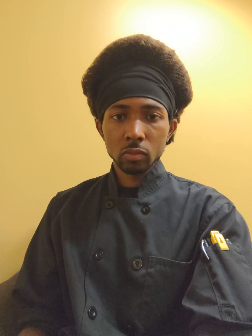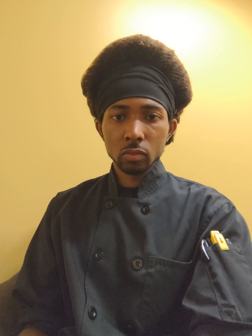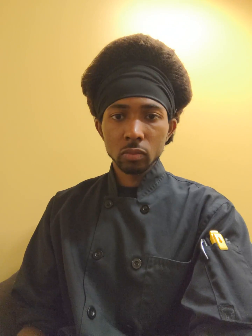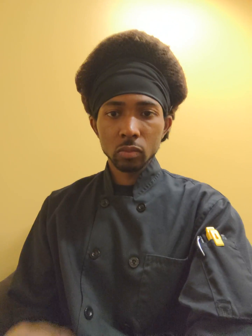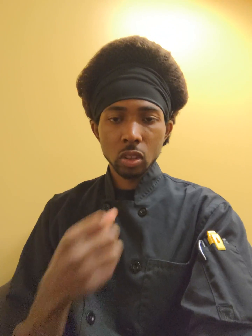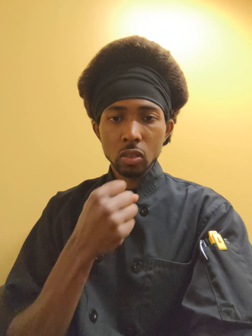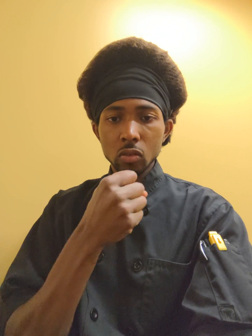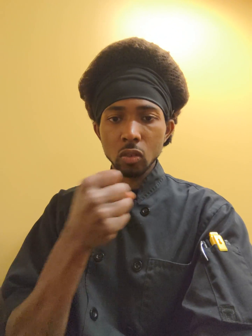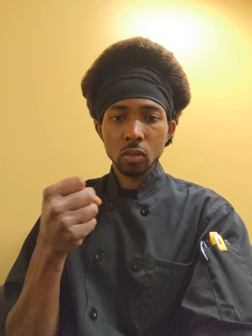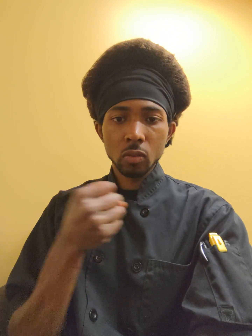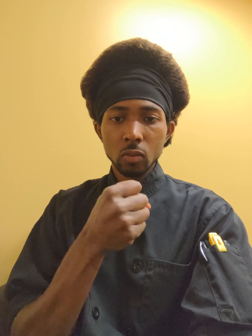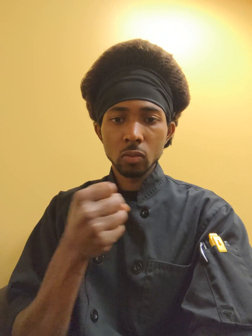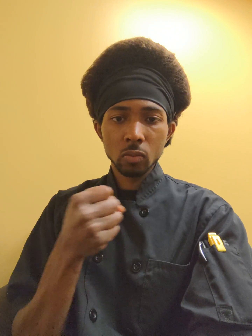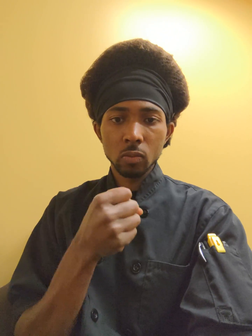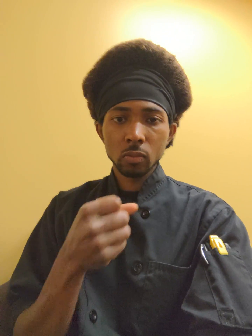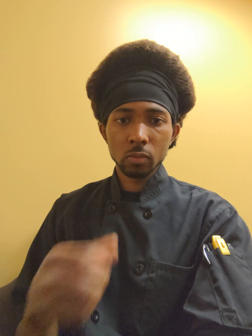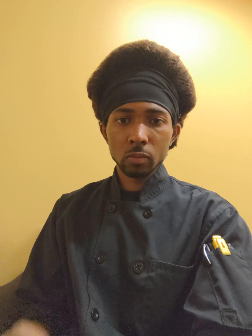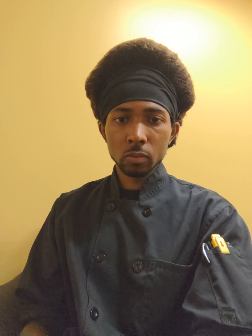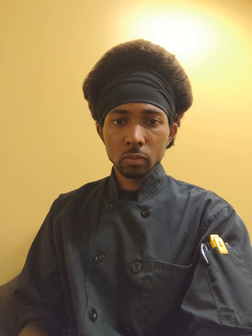coffee